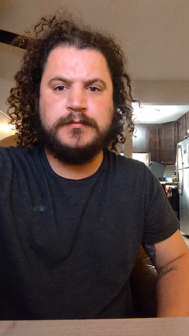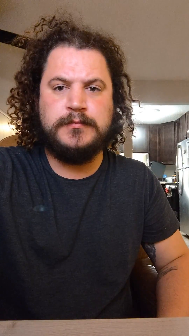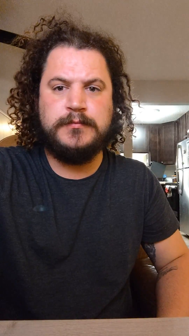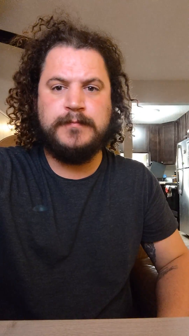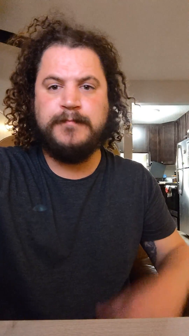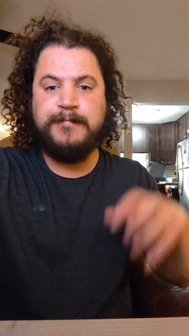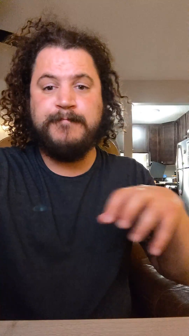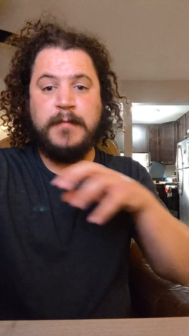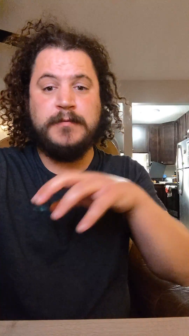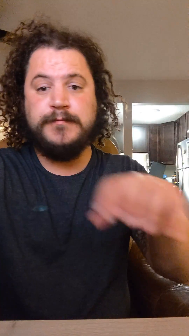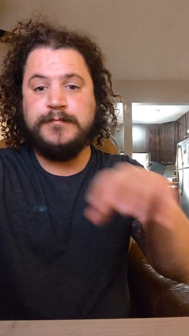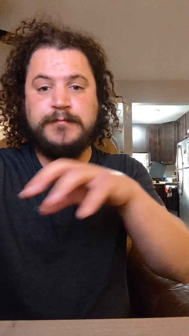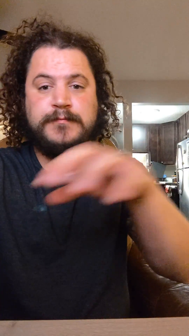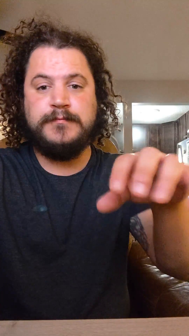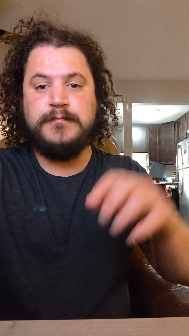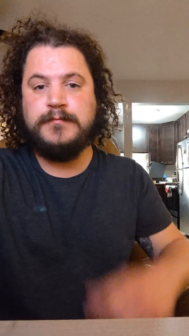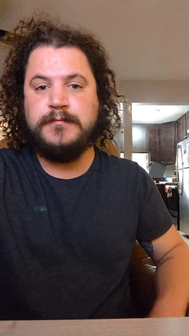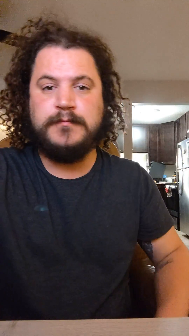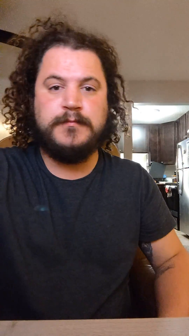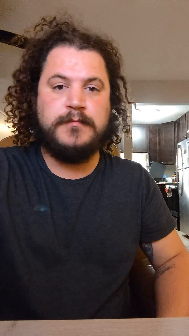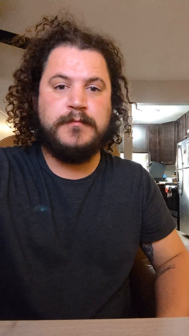block